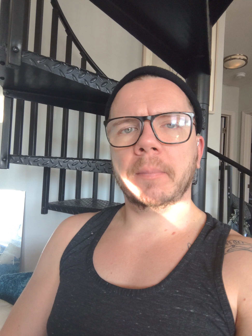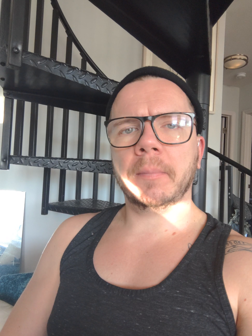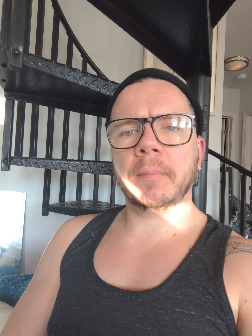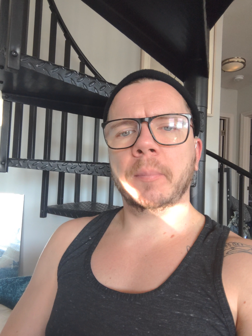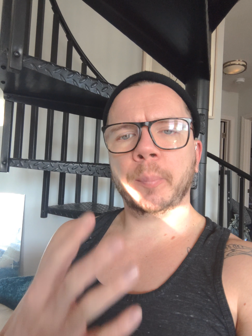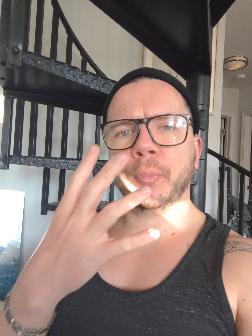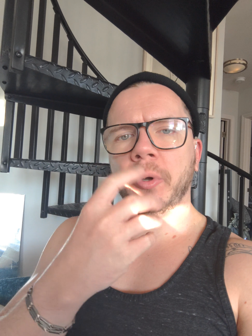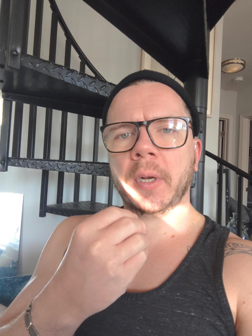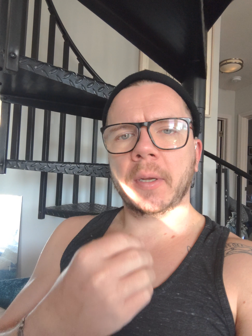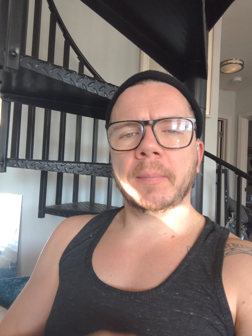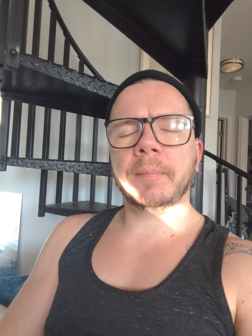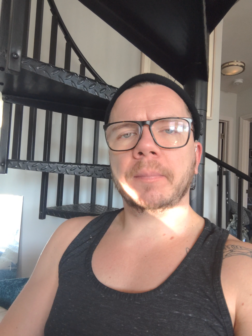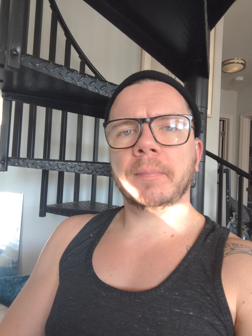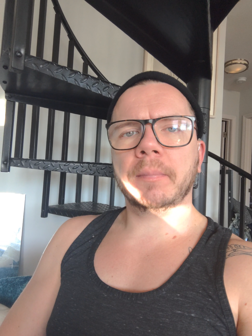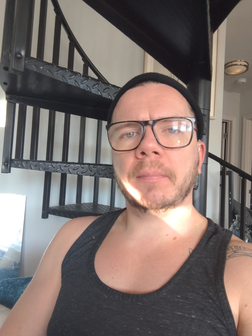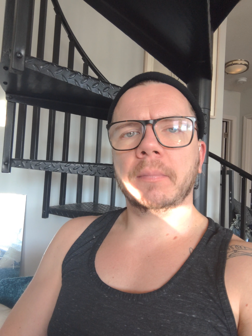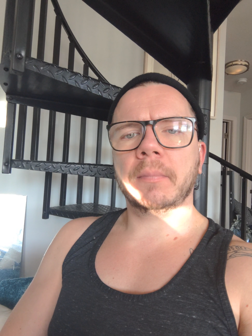pretty